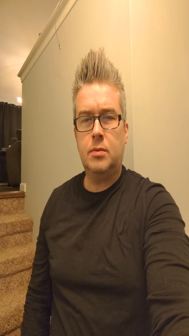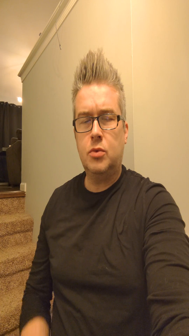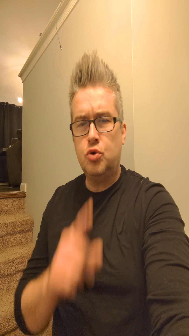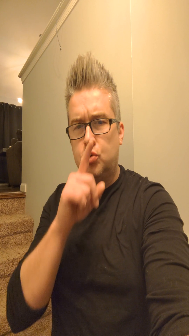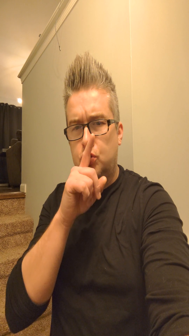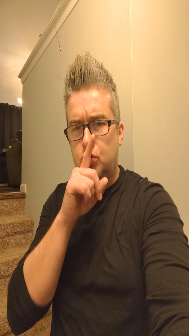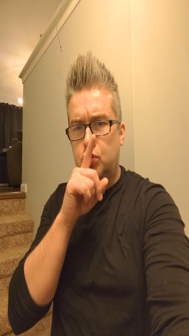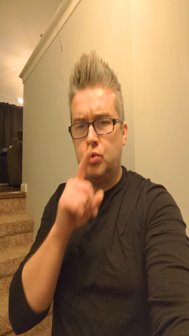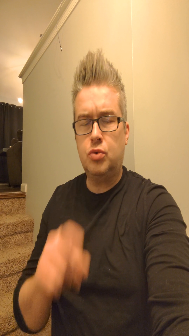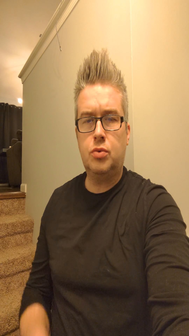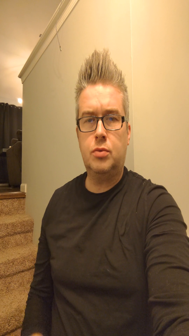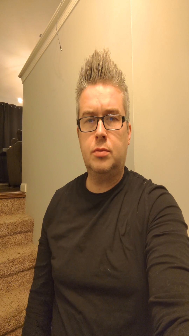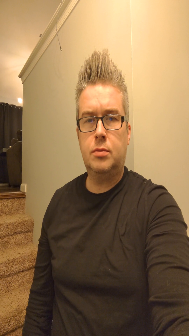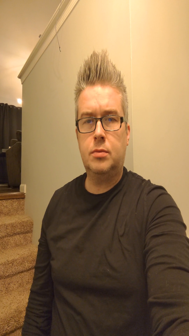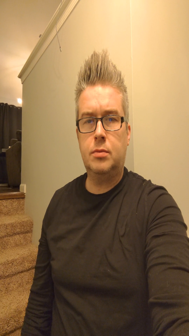shhh